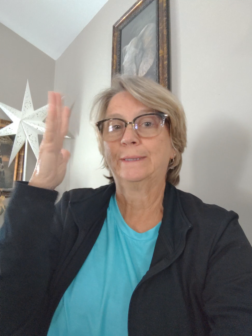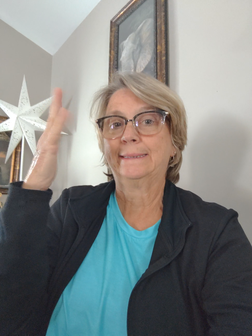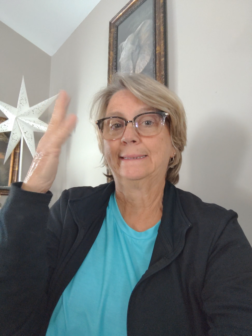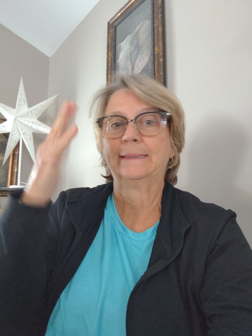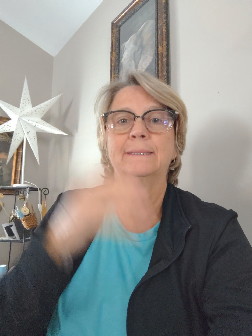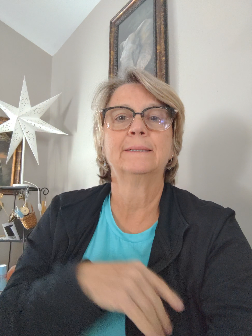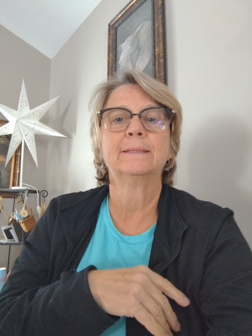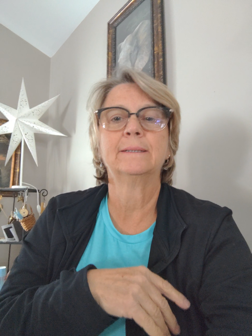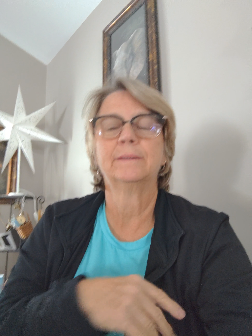tree